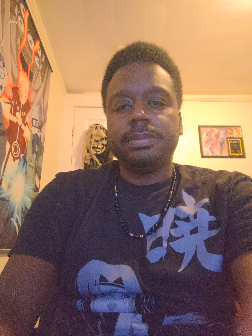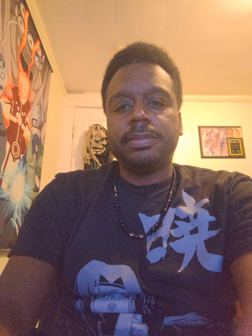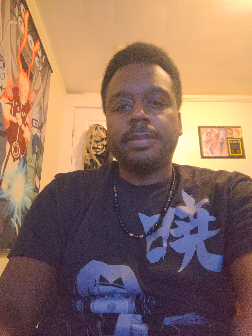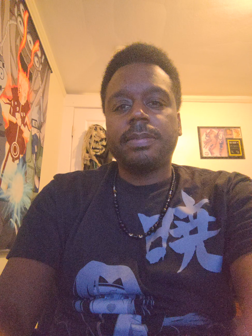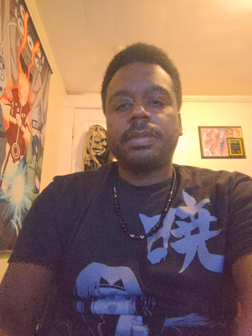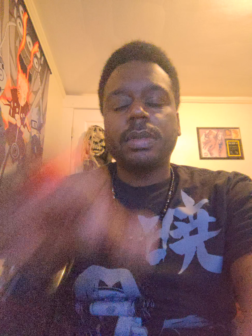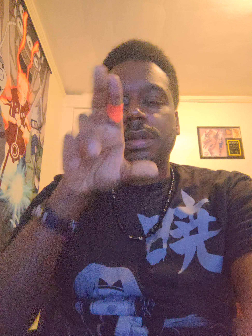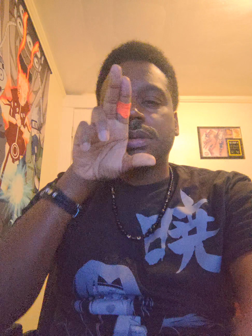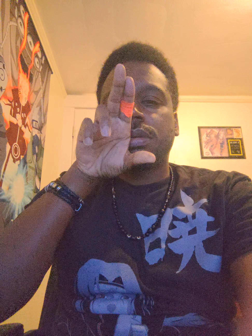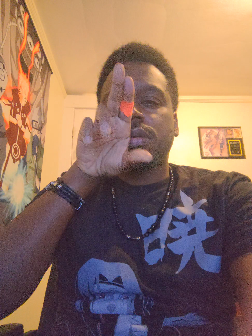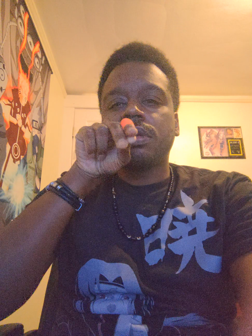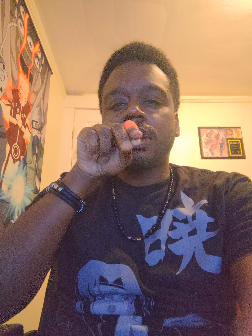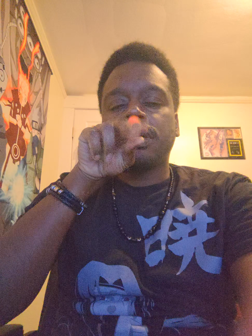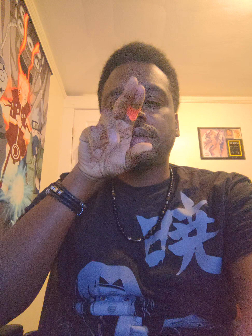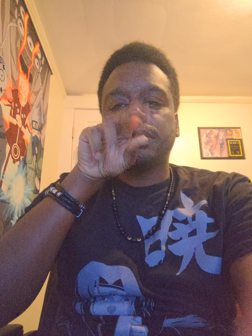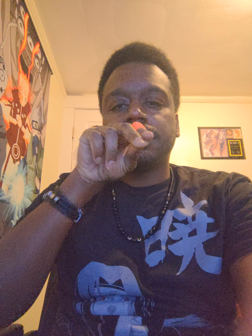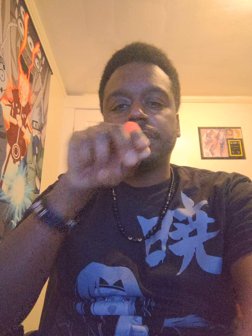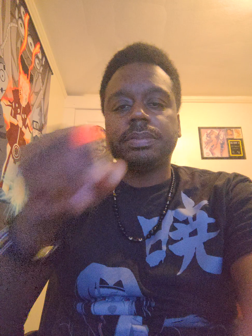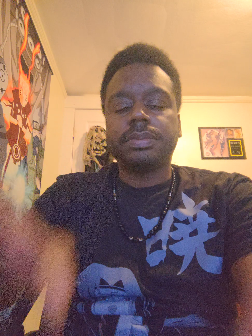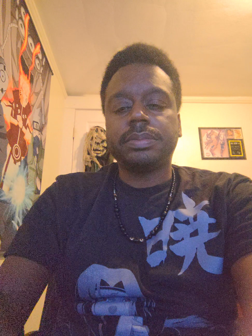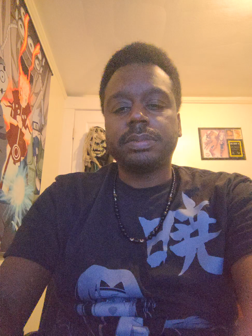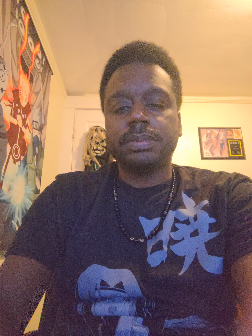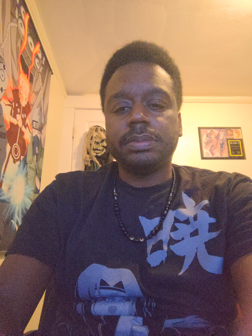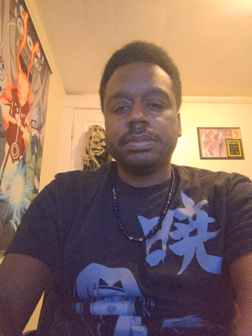duck